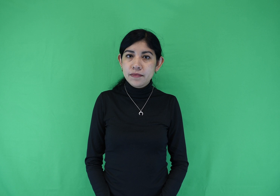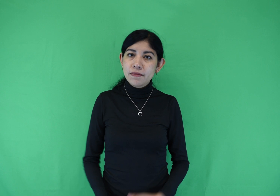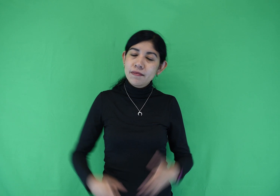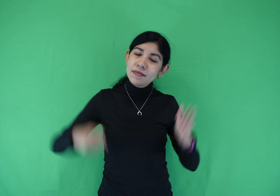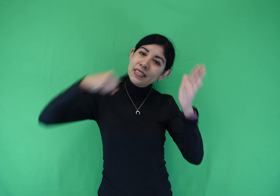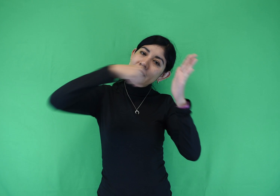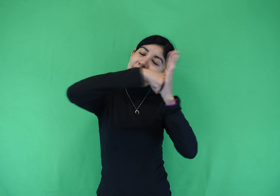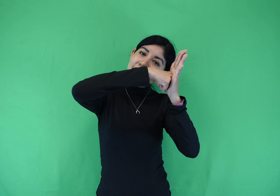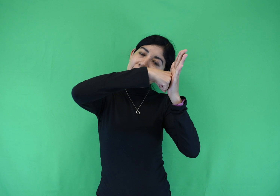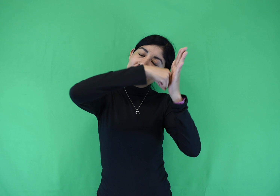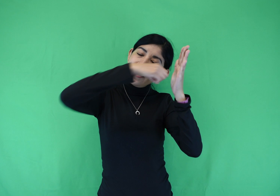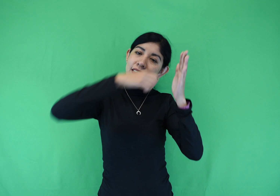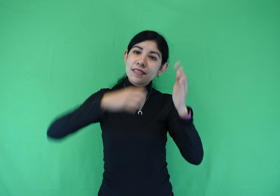golpe